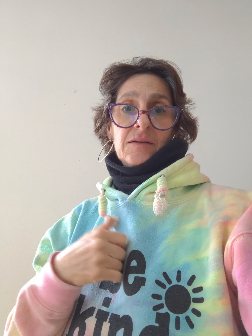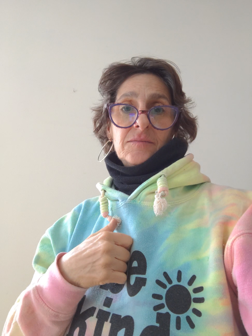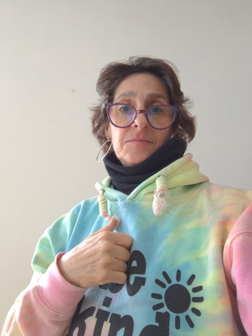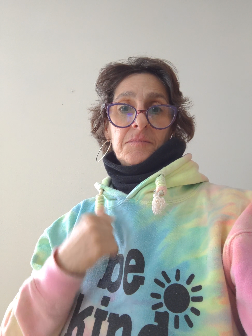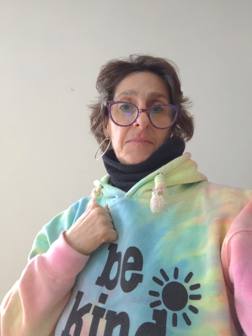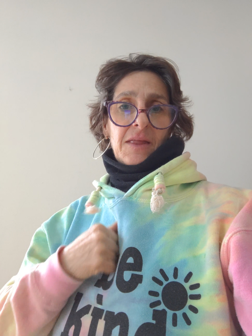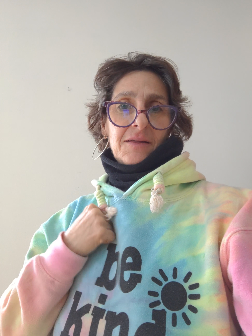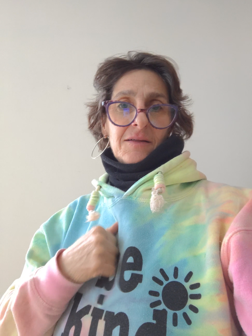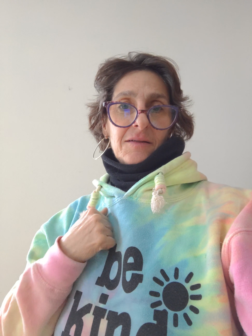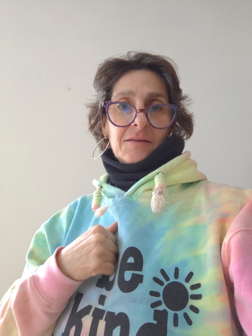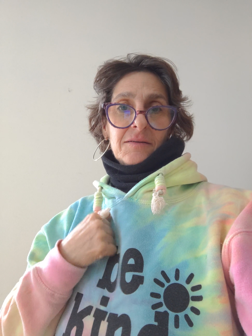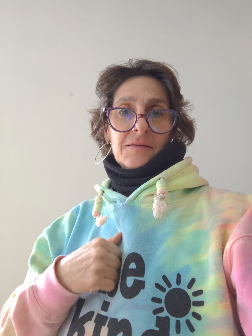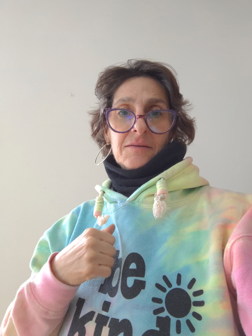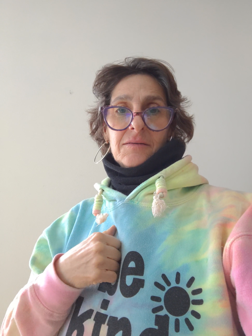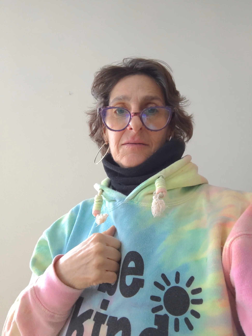bath